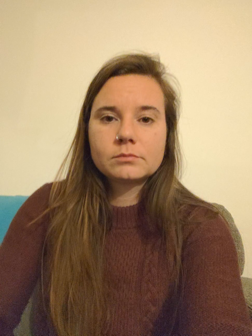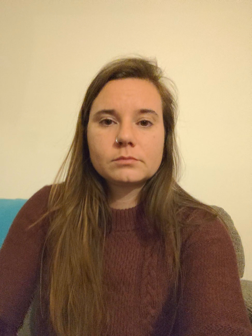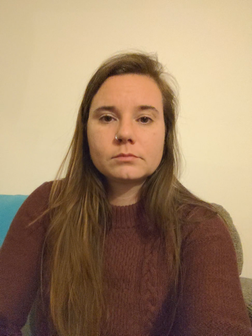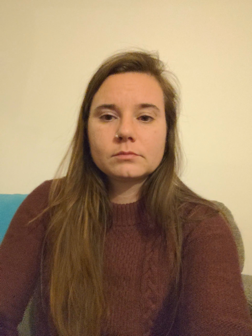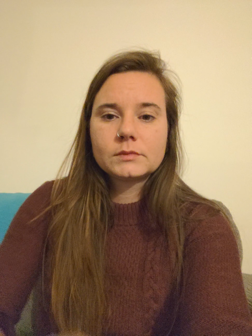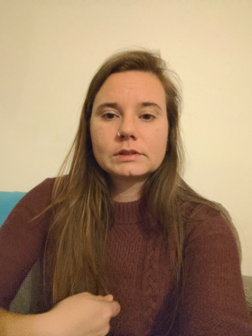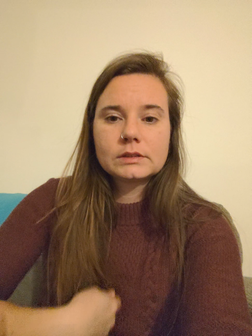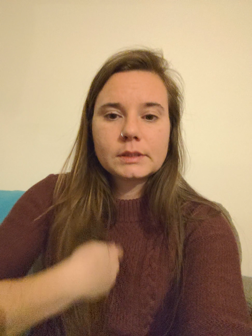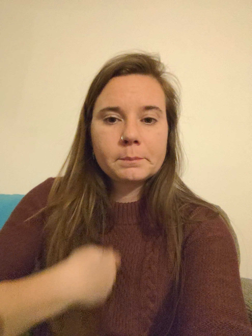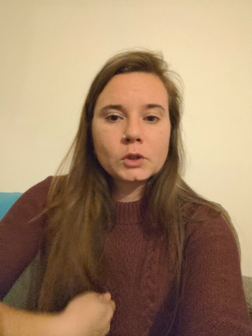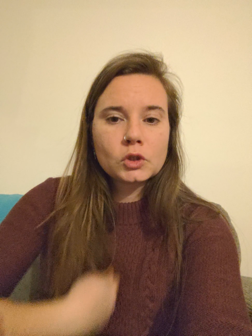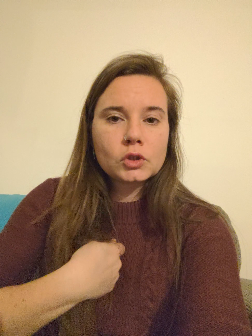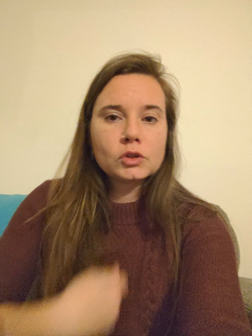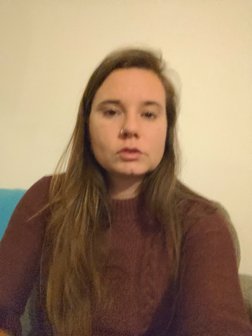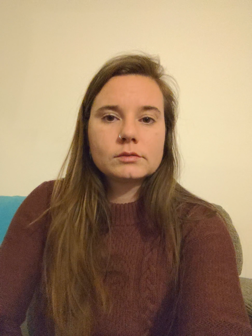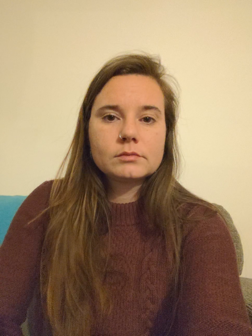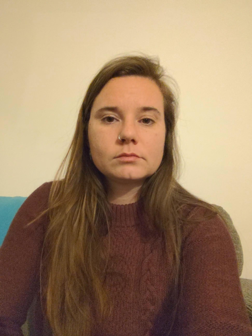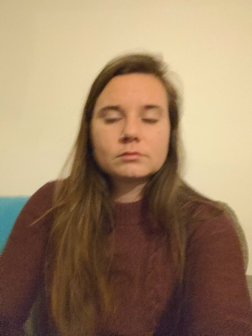zipper